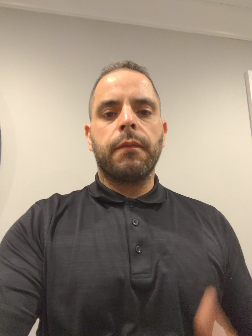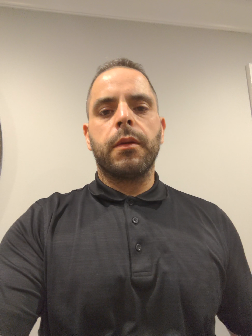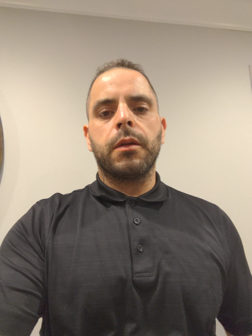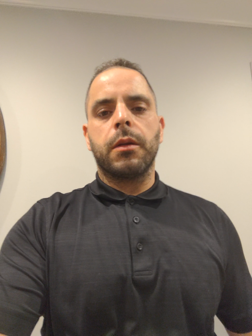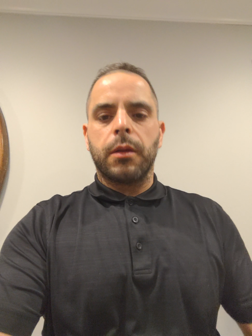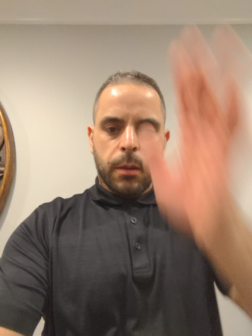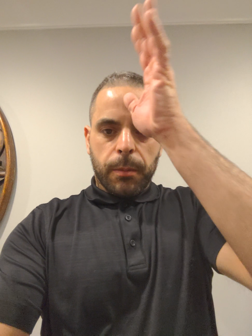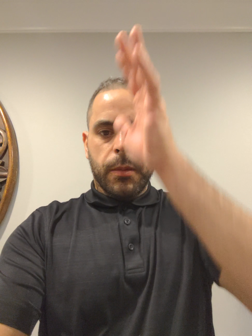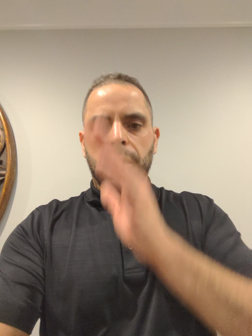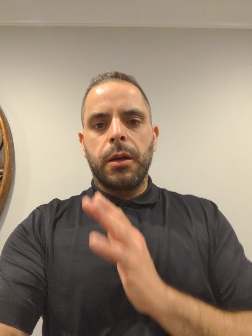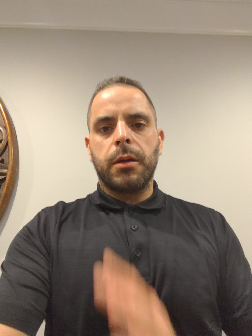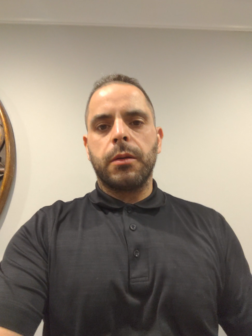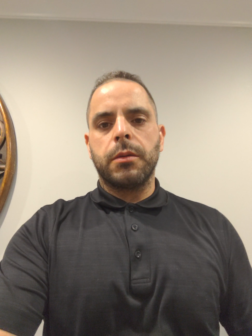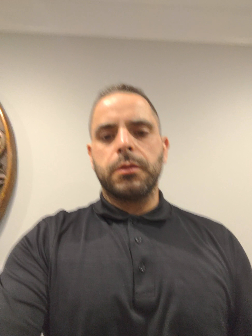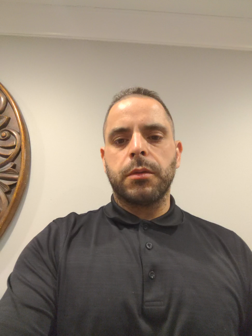man